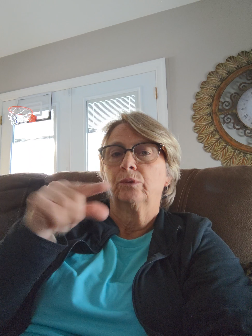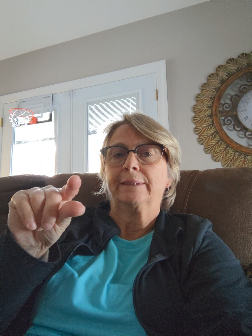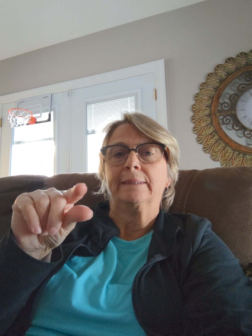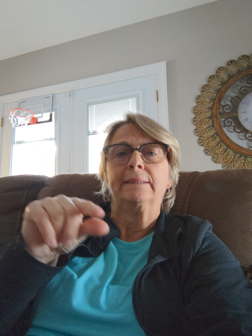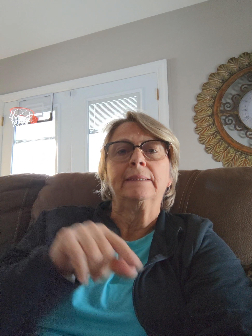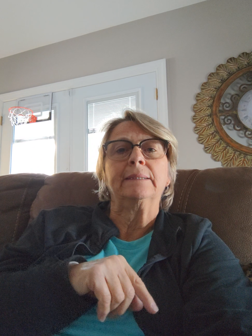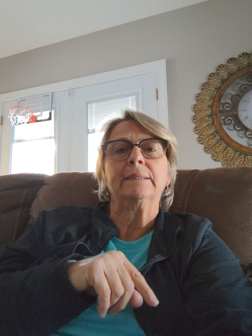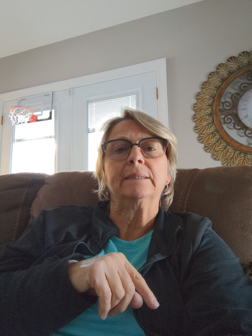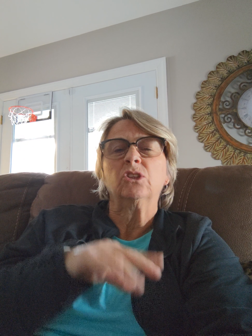green